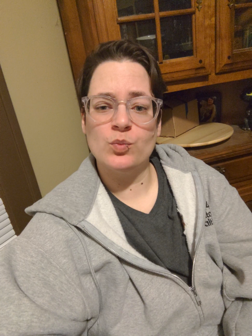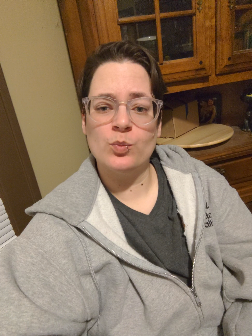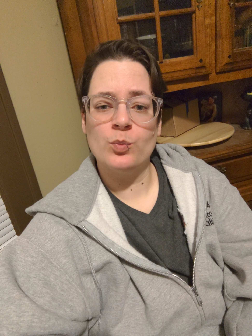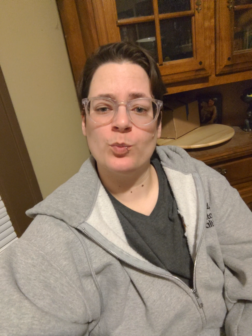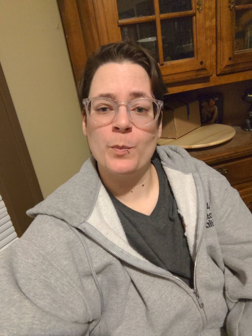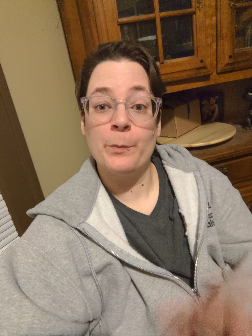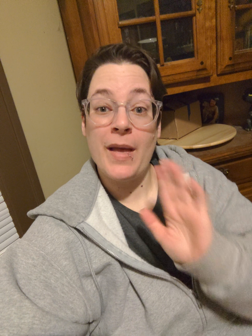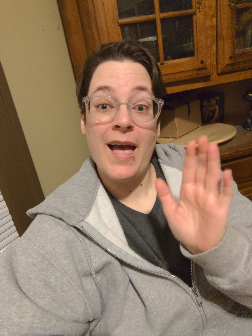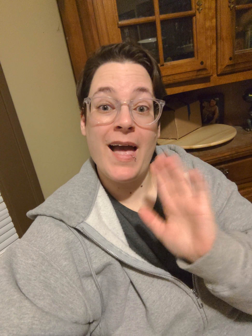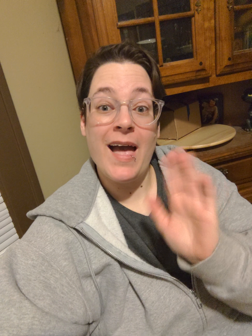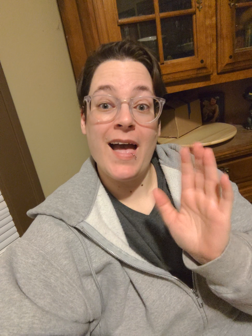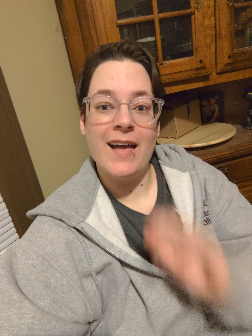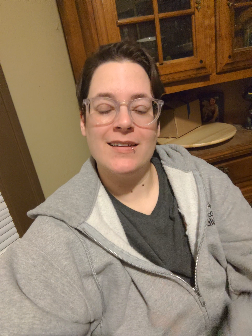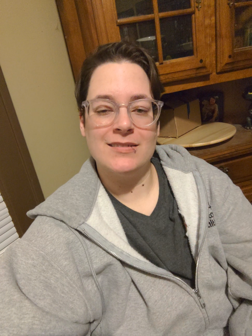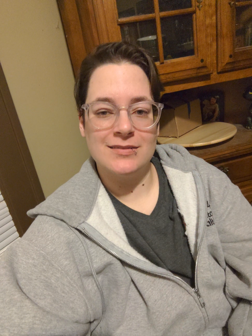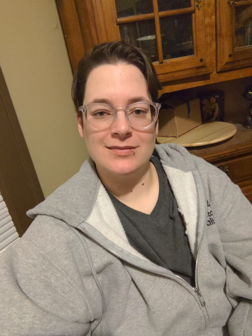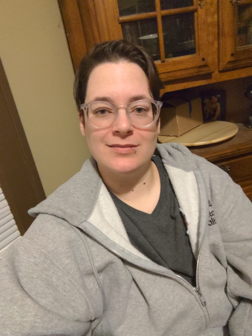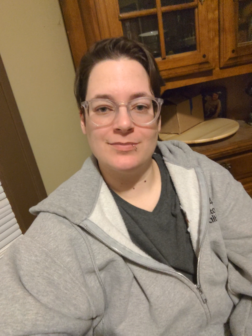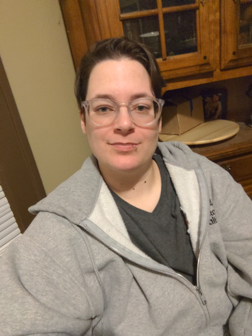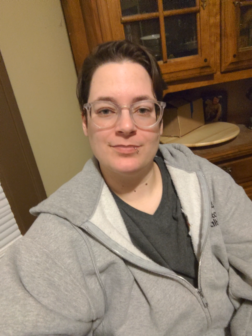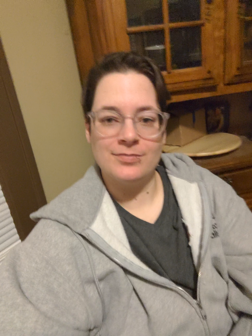bye